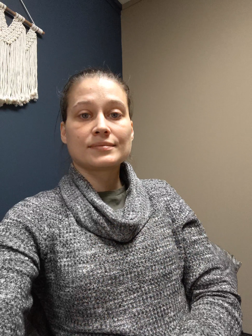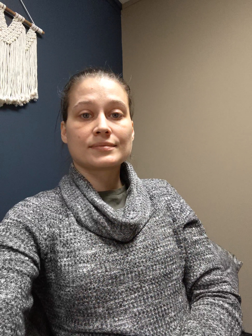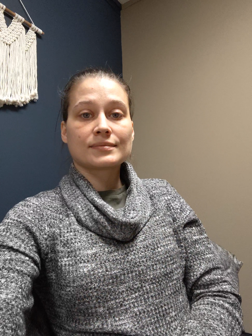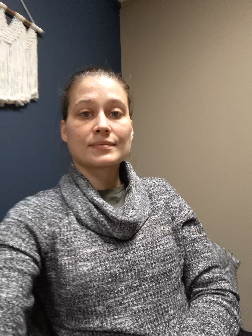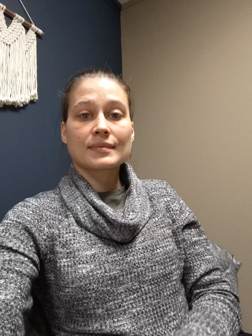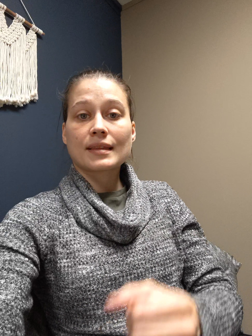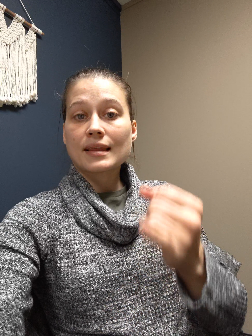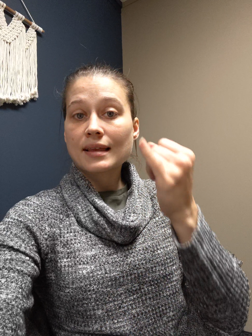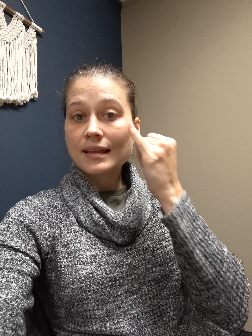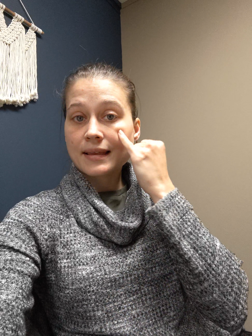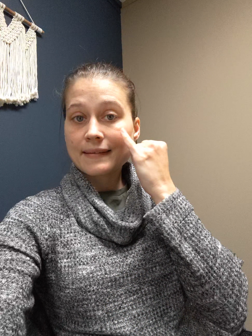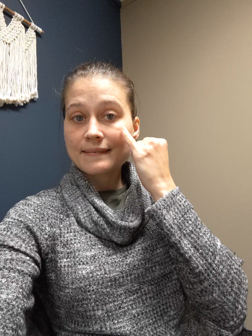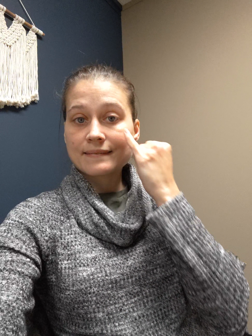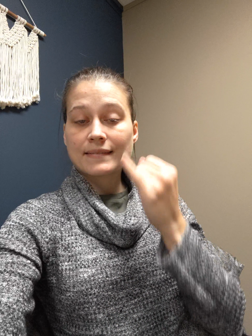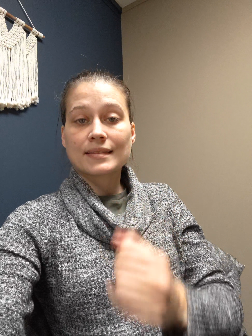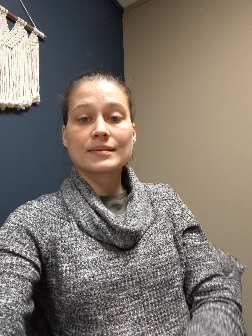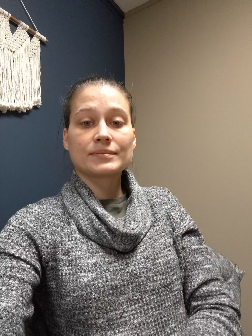if